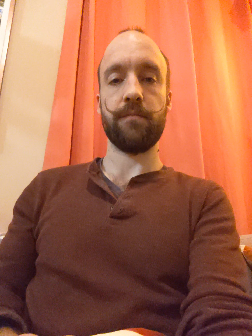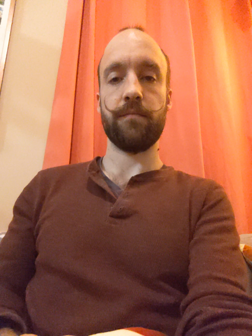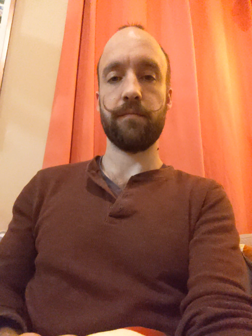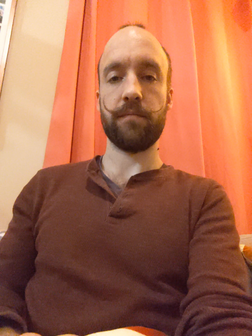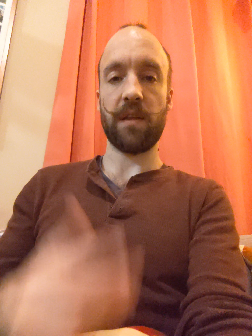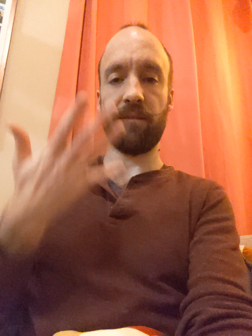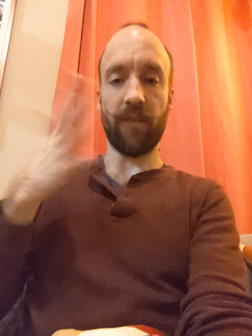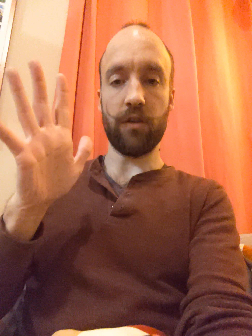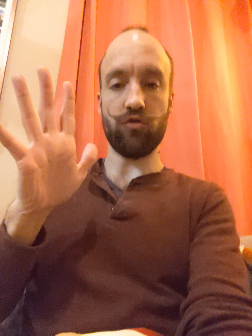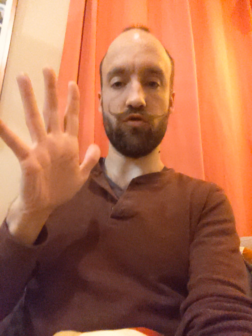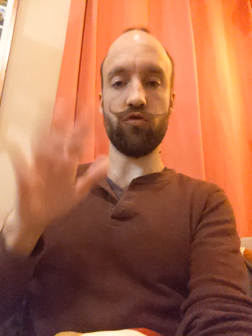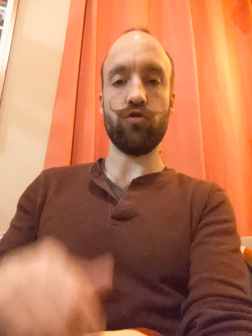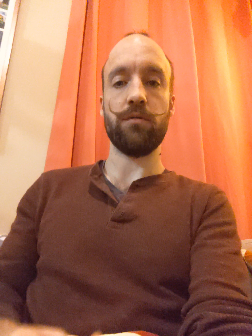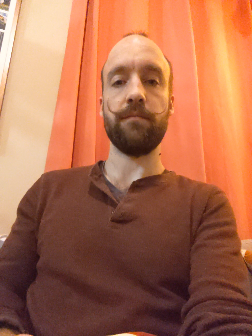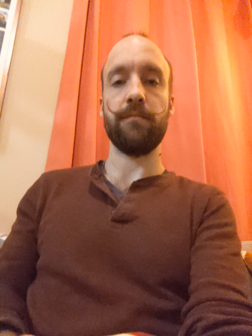finish